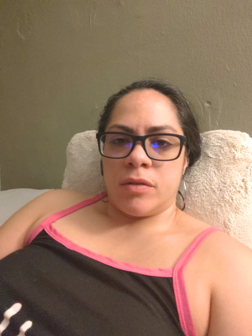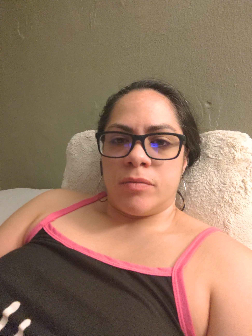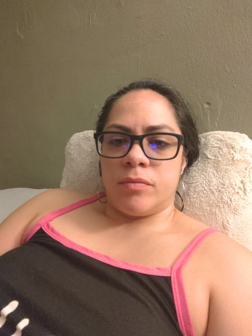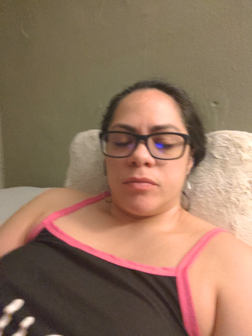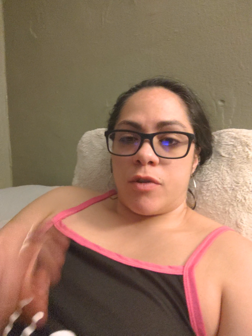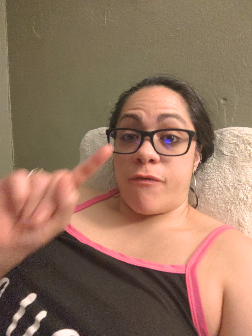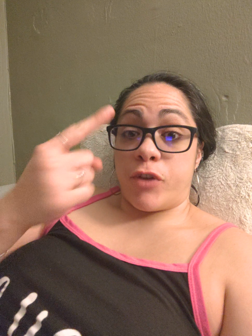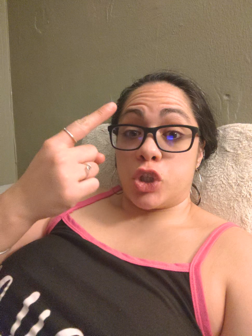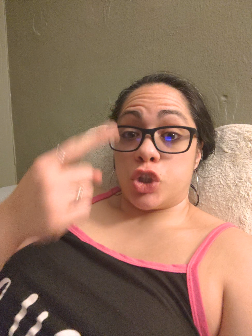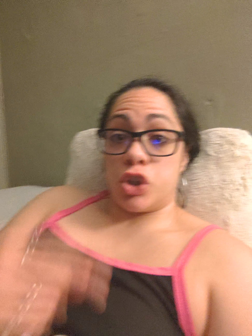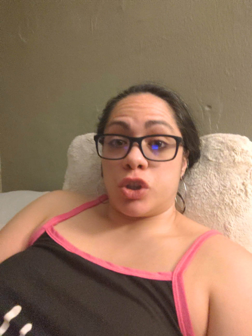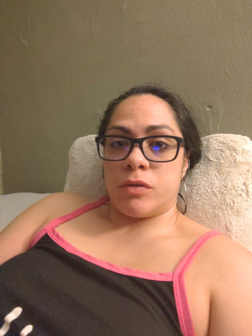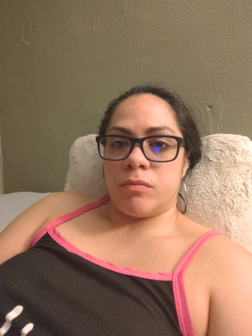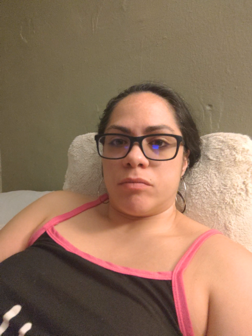first